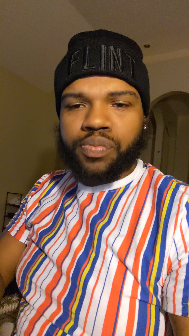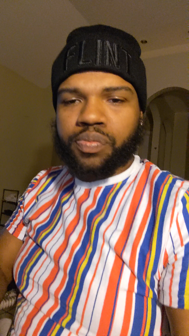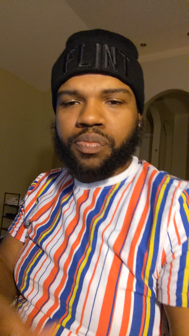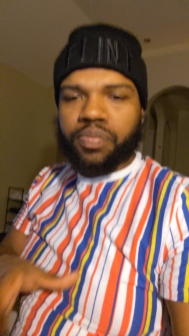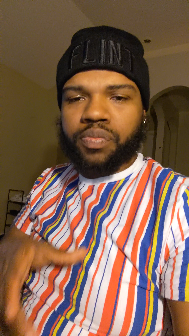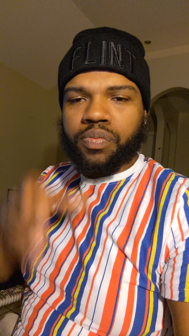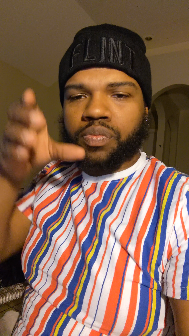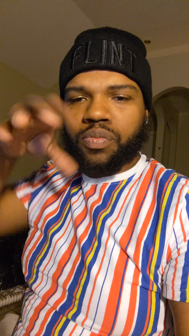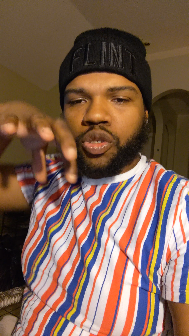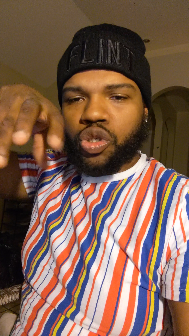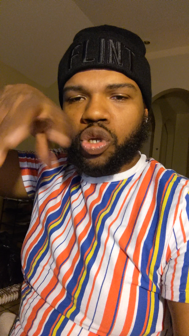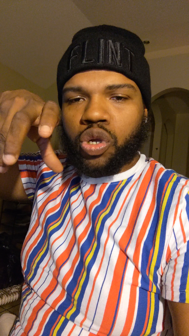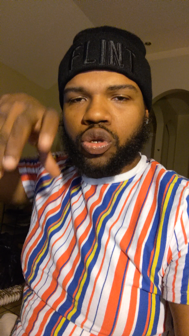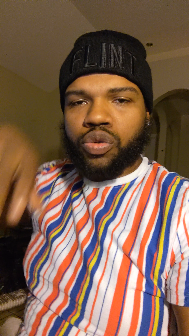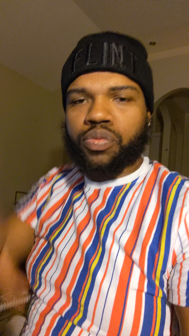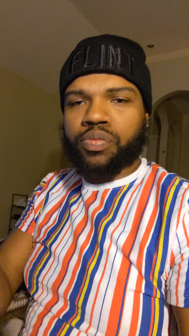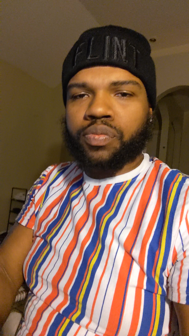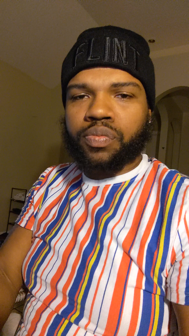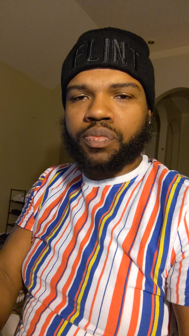jar